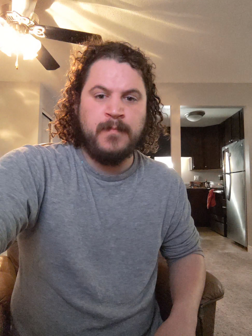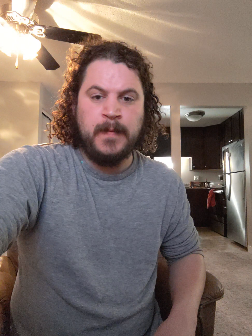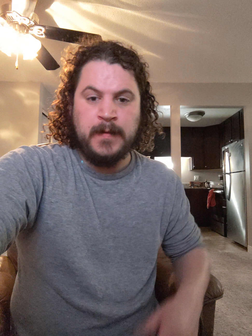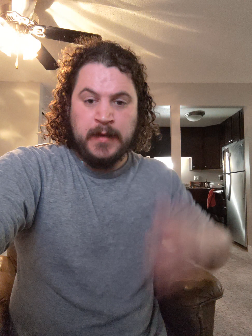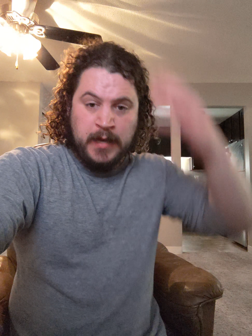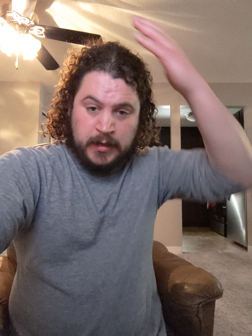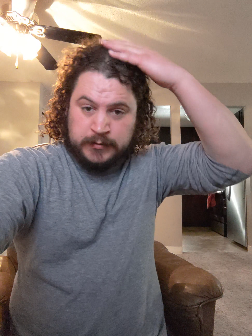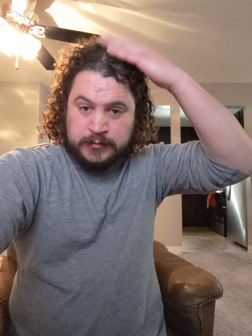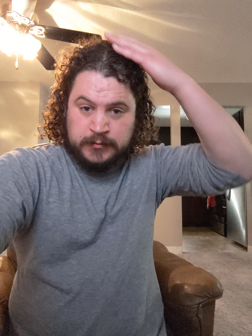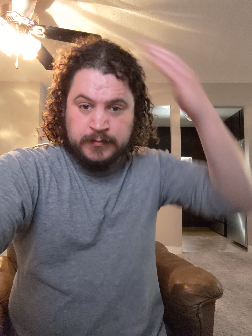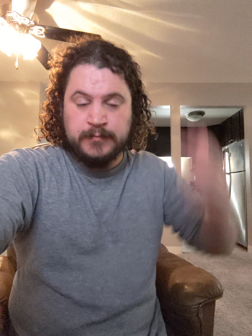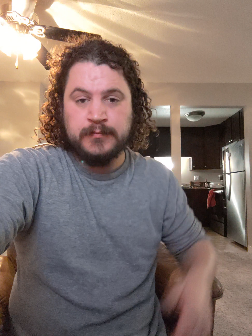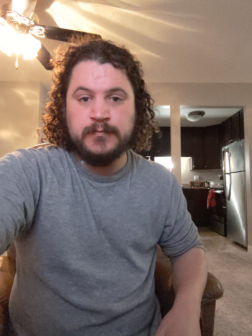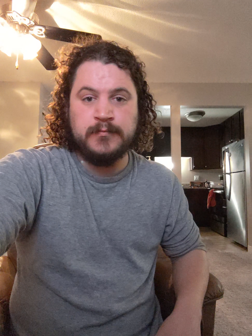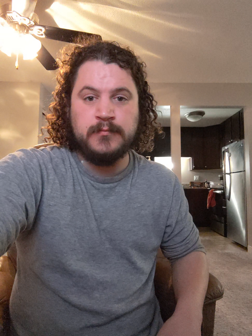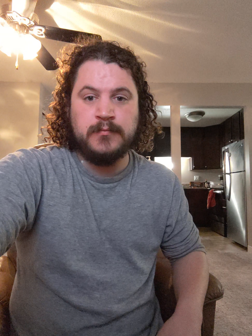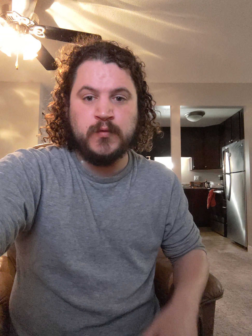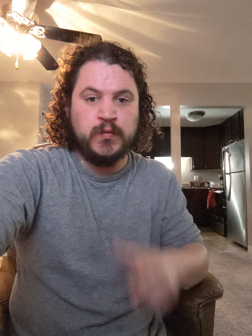hat